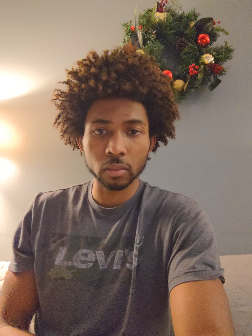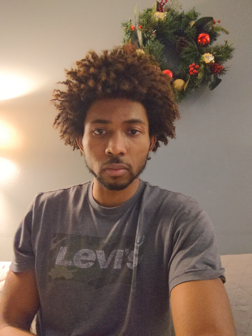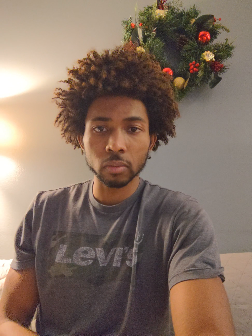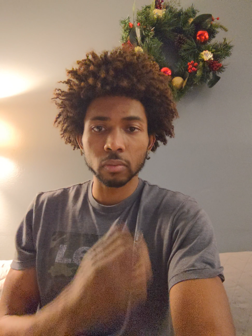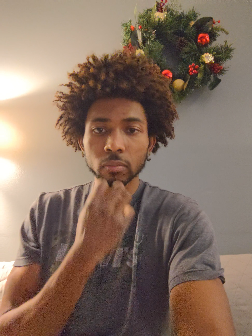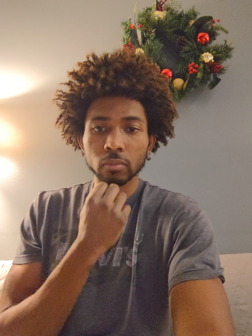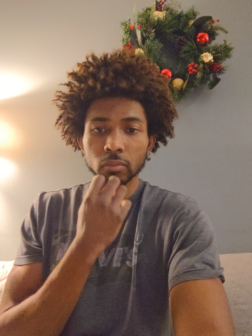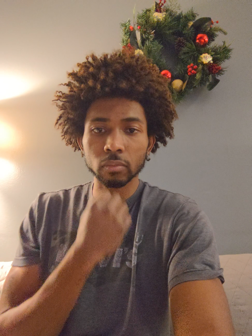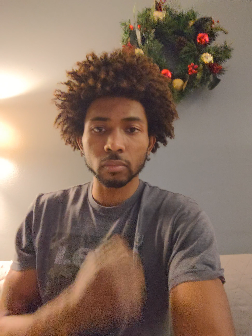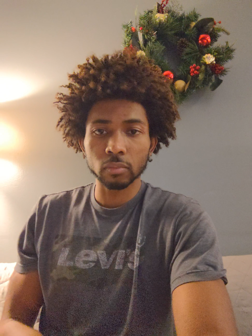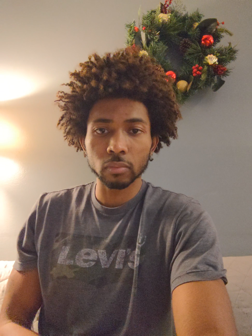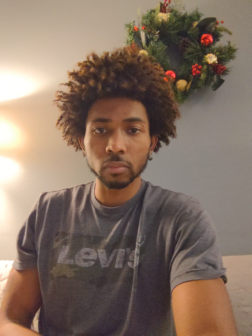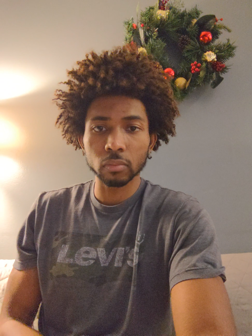underwear